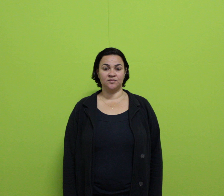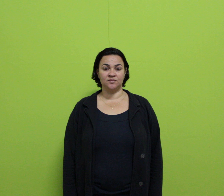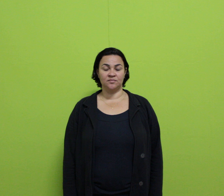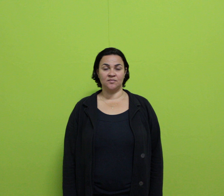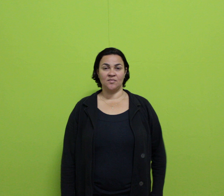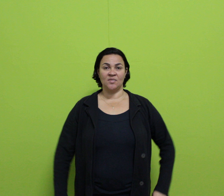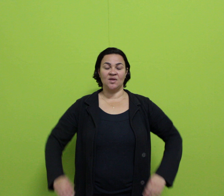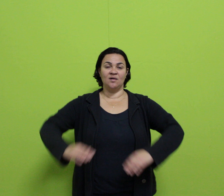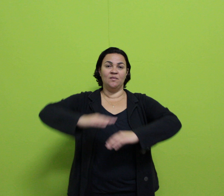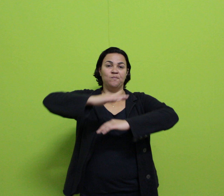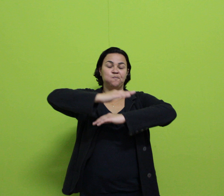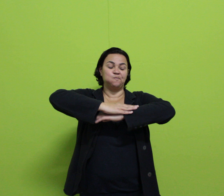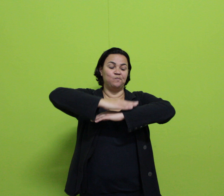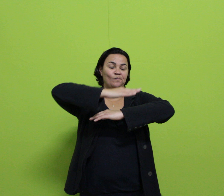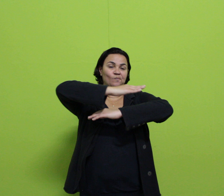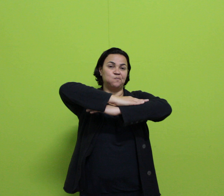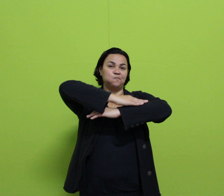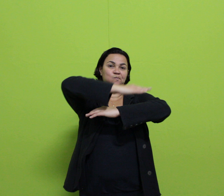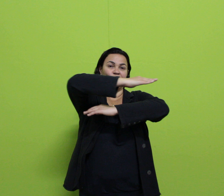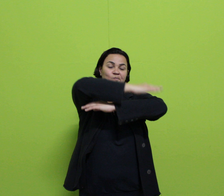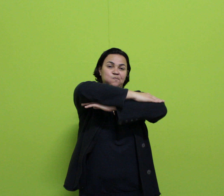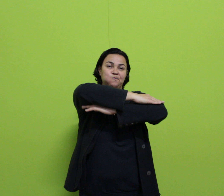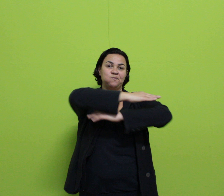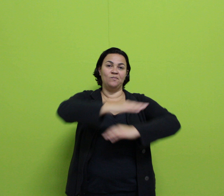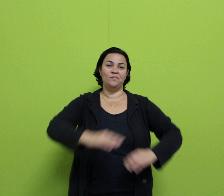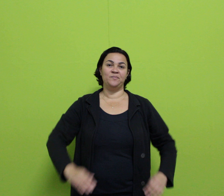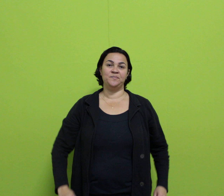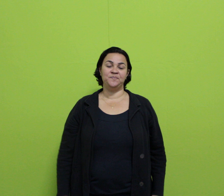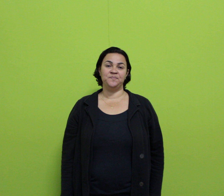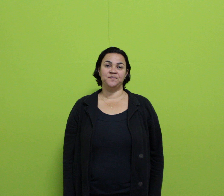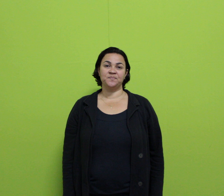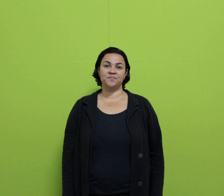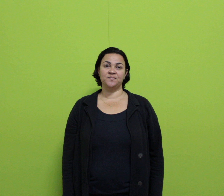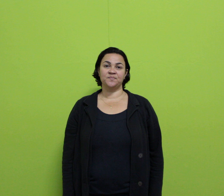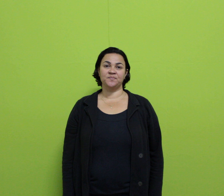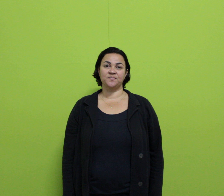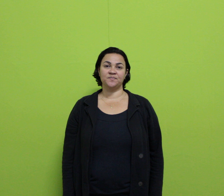sapo